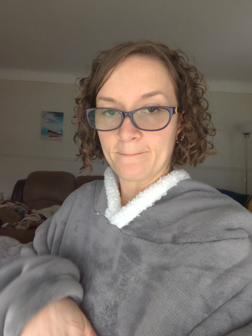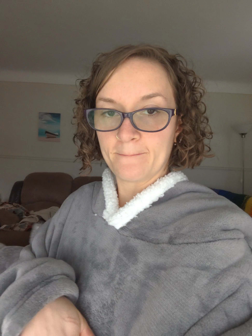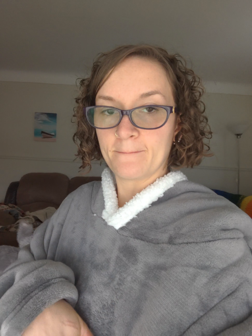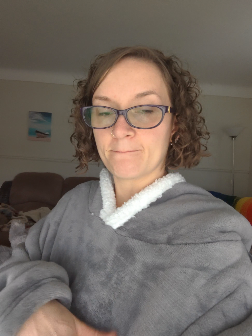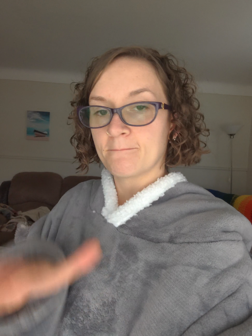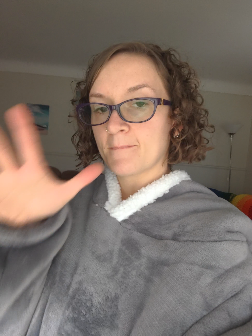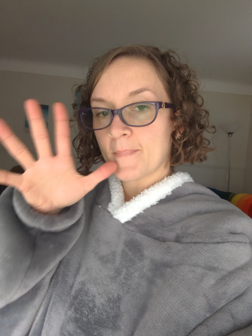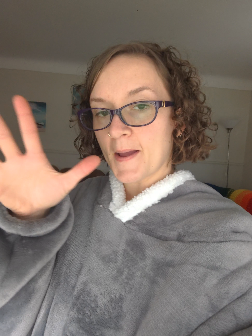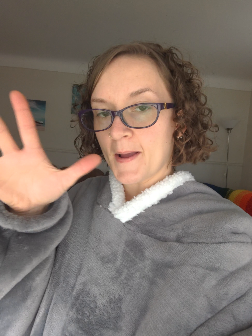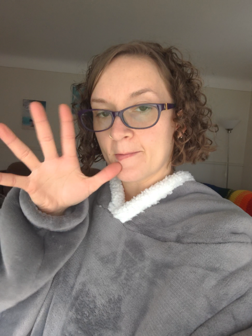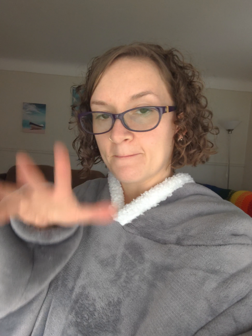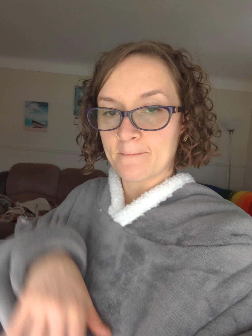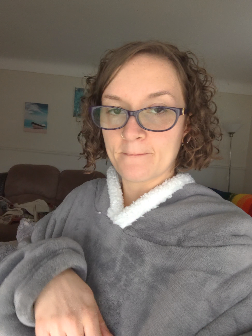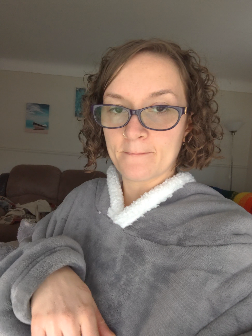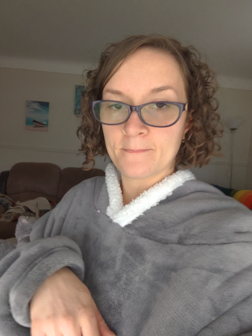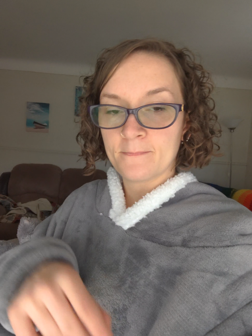mom